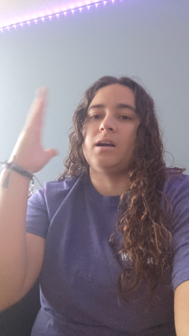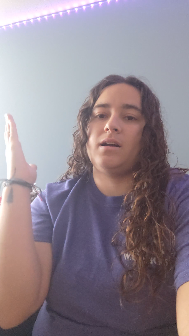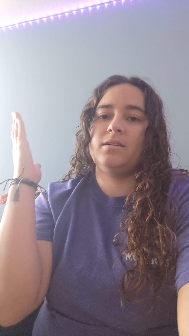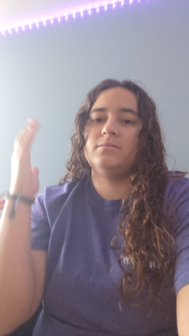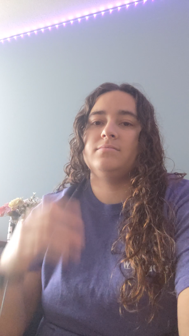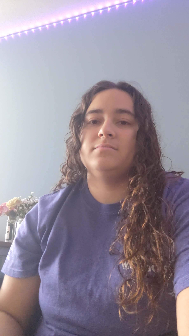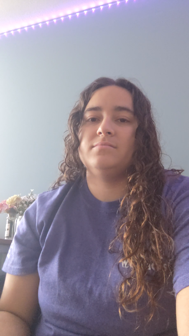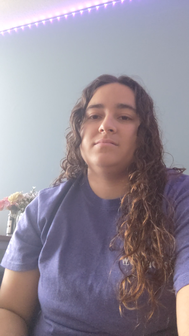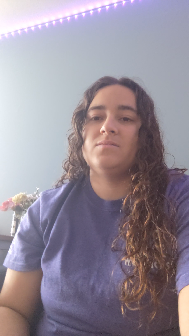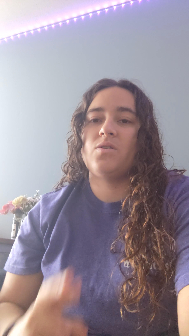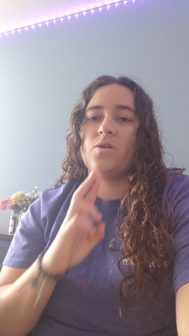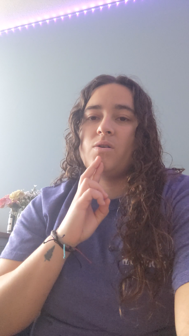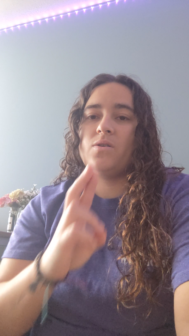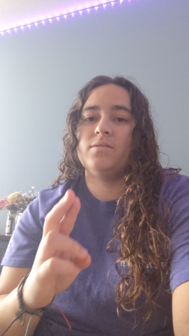are